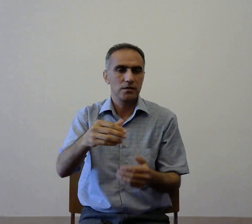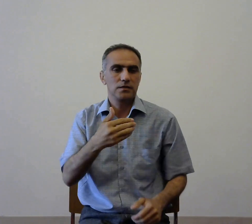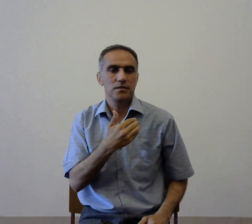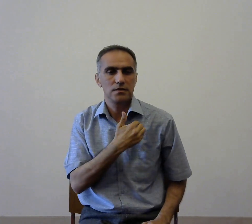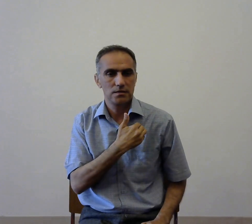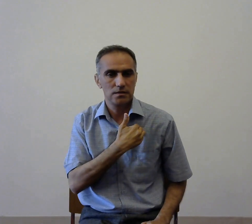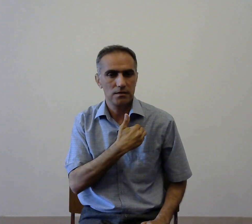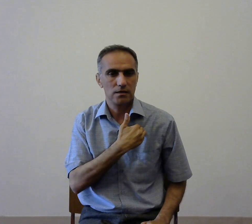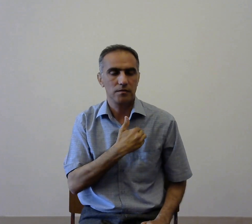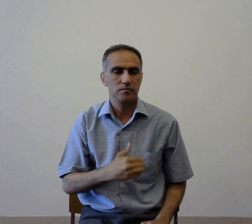istəmək